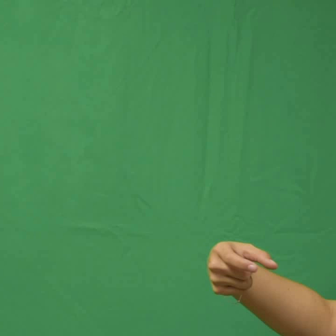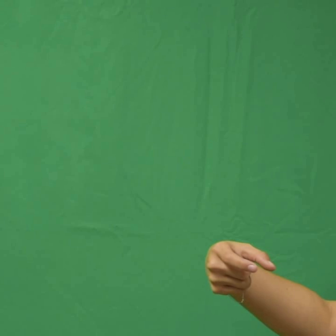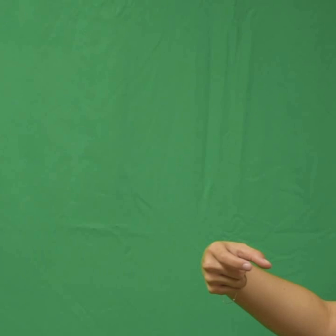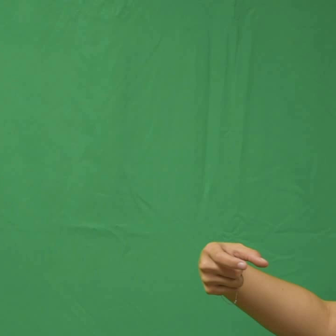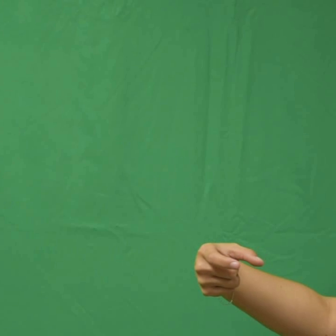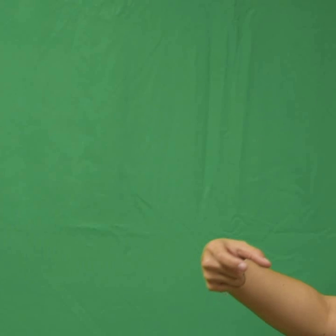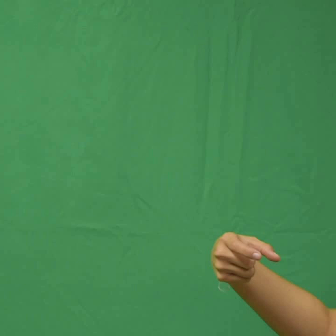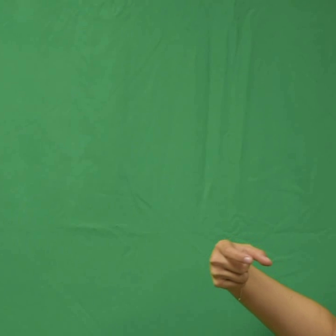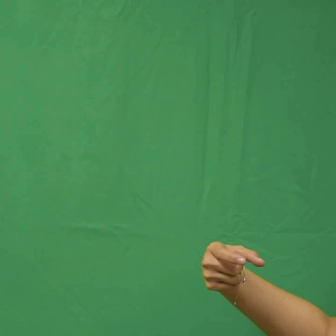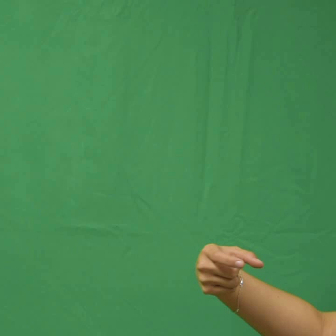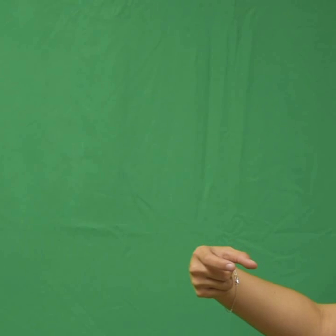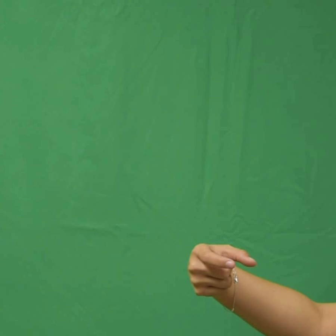X